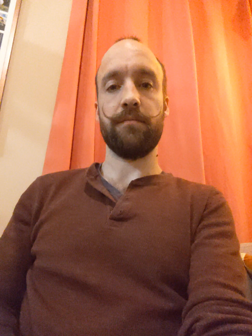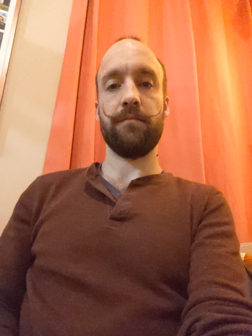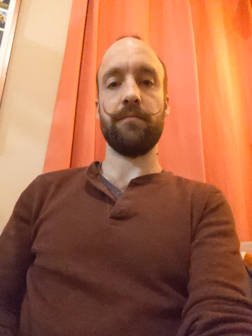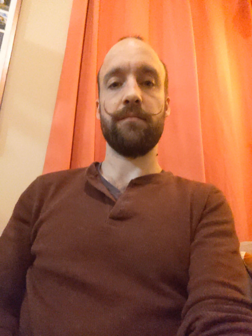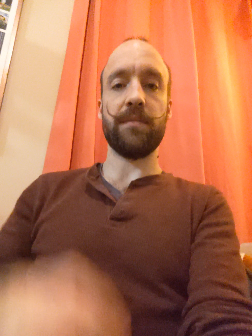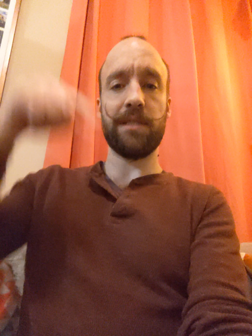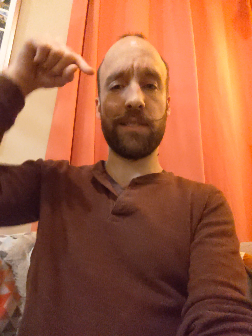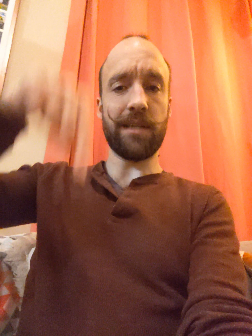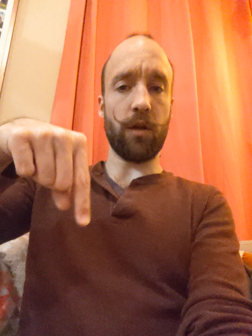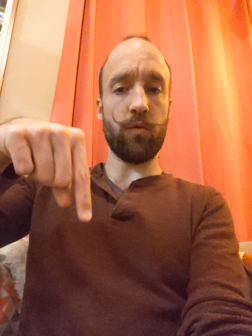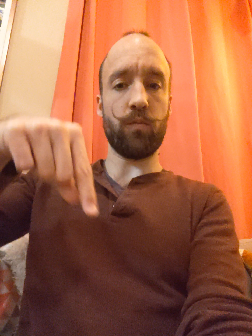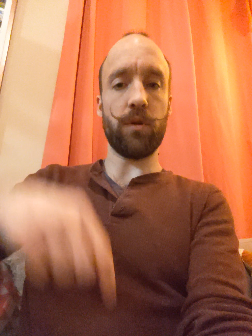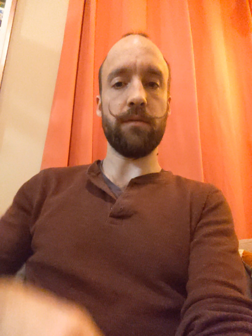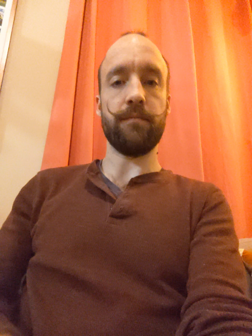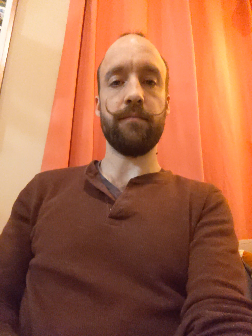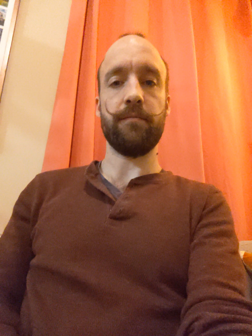down